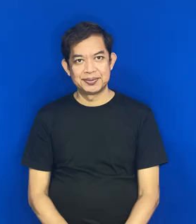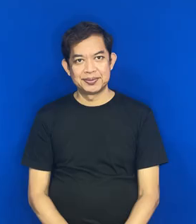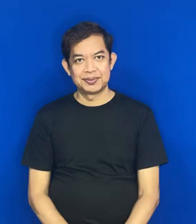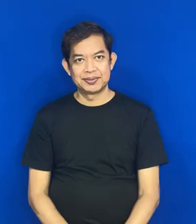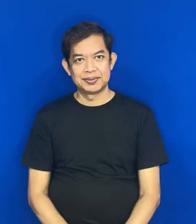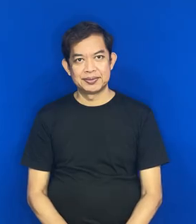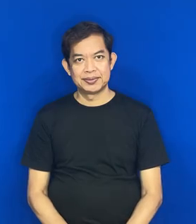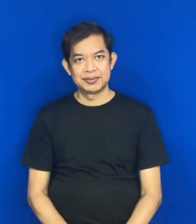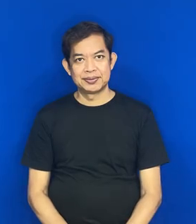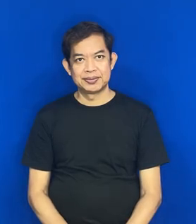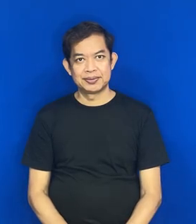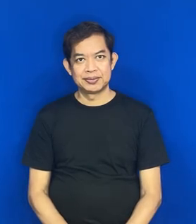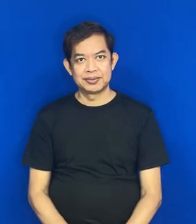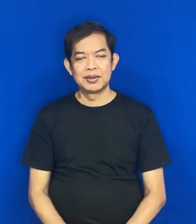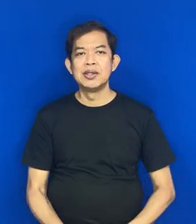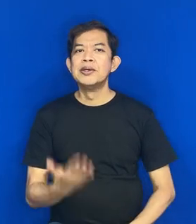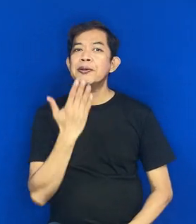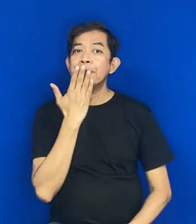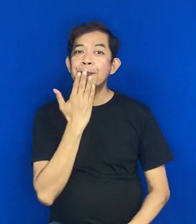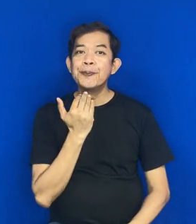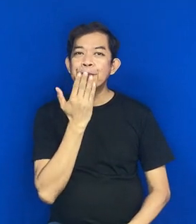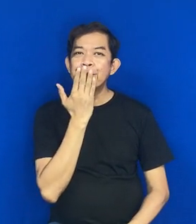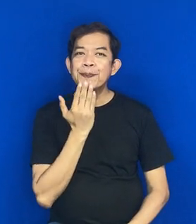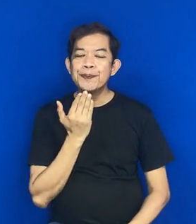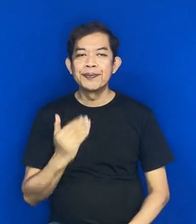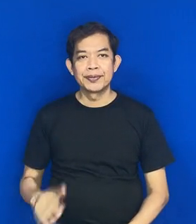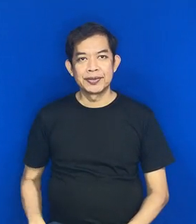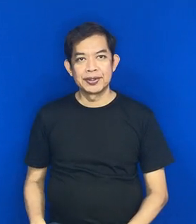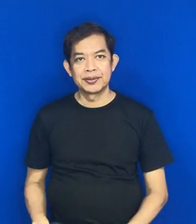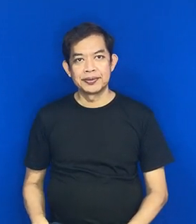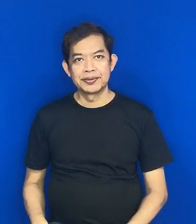sugar